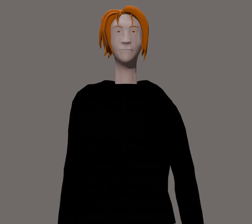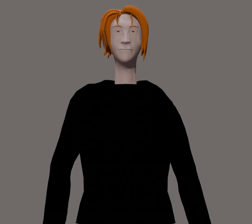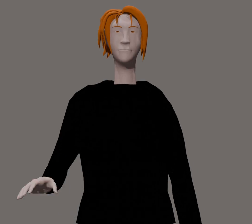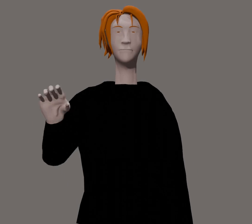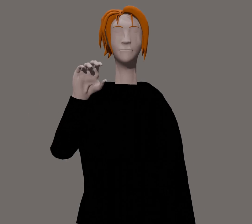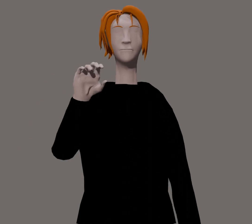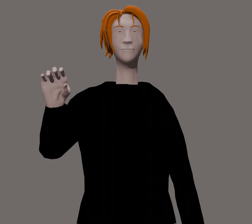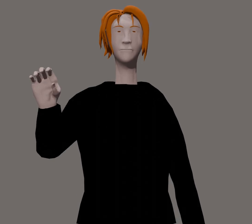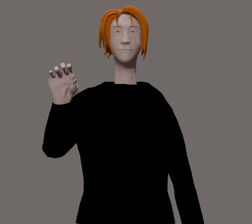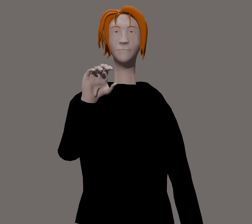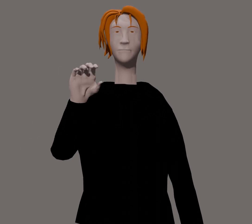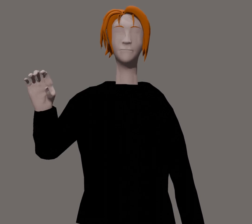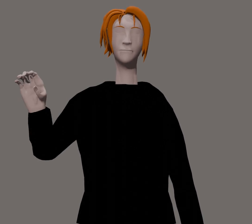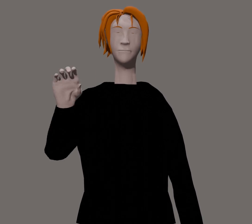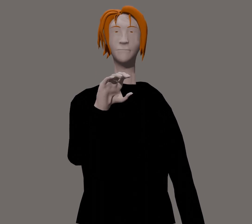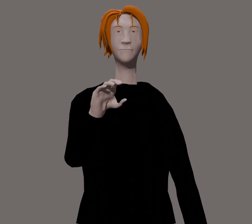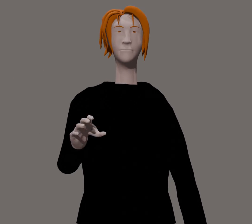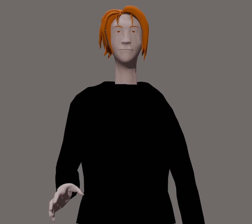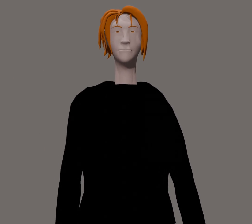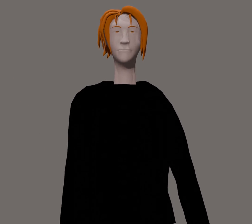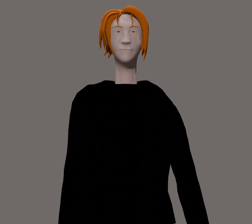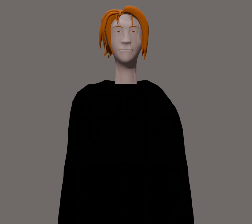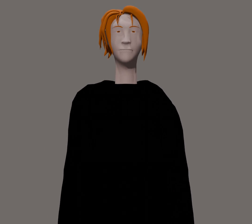Conservative